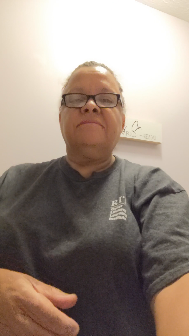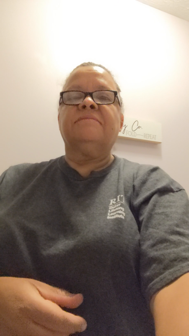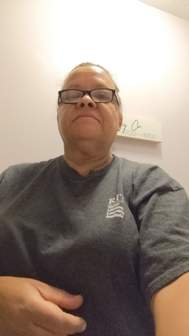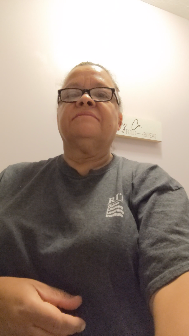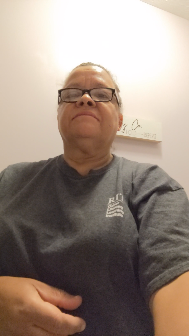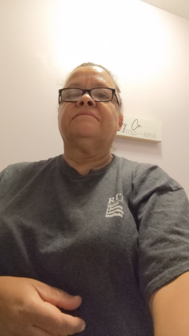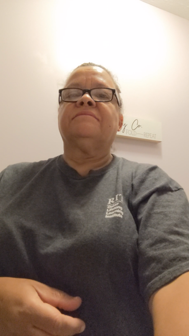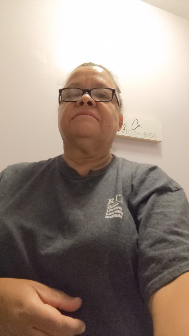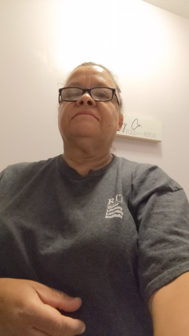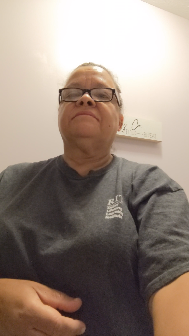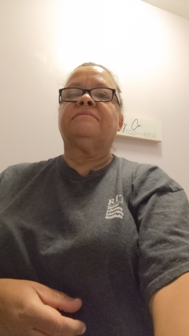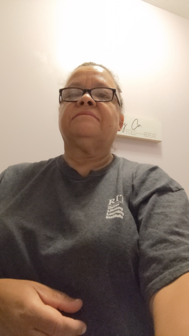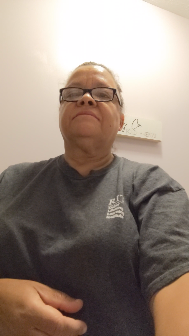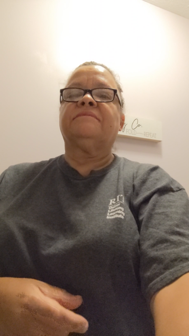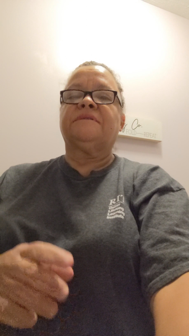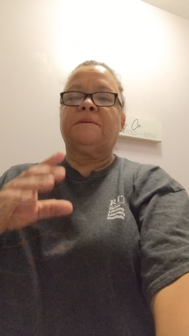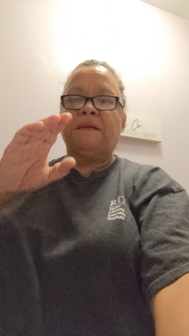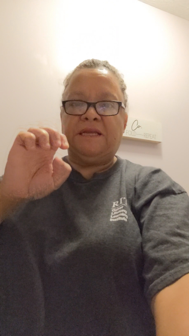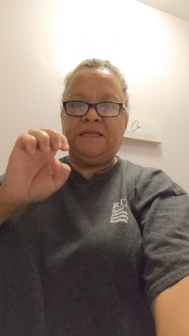be